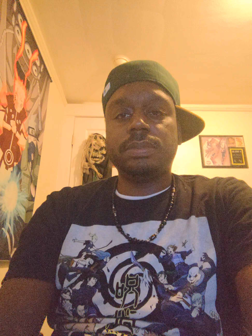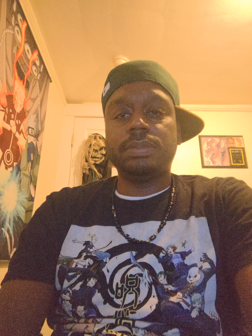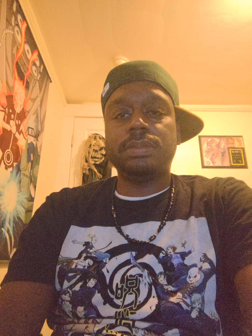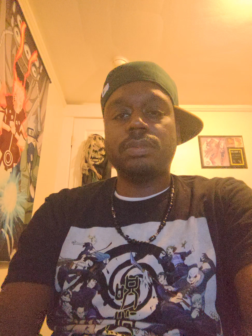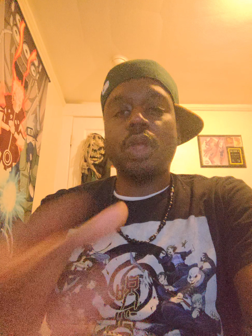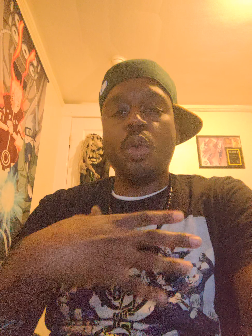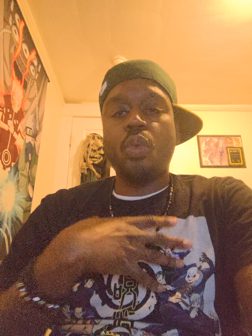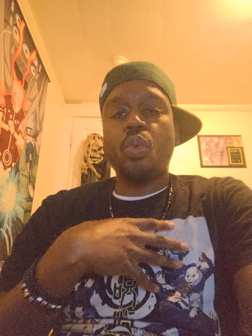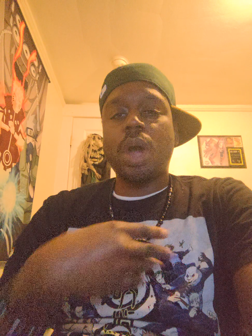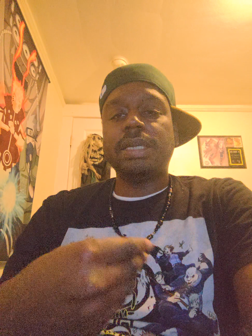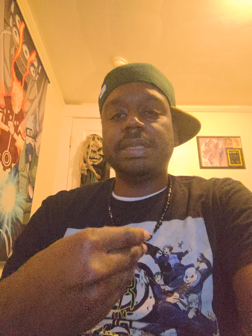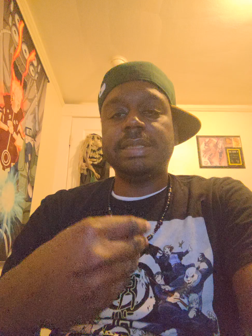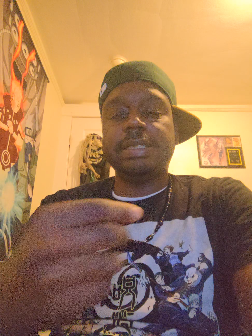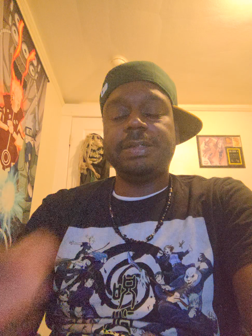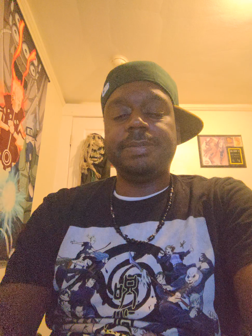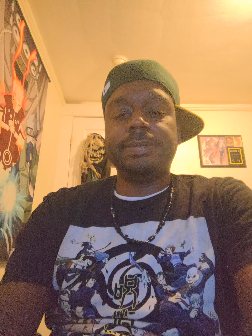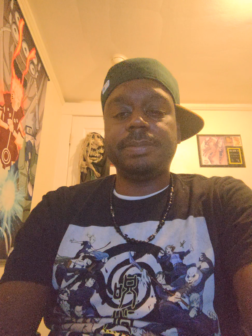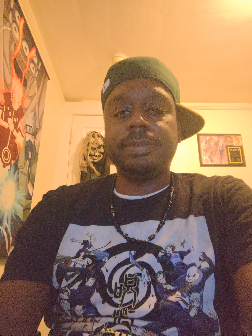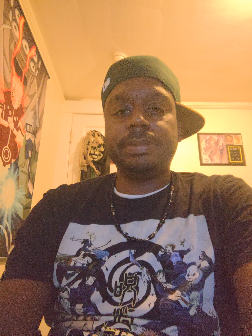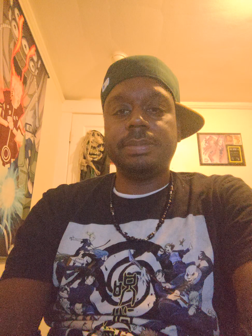white